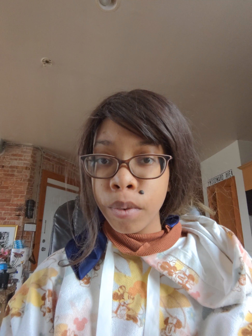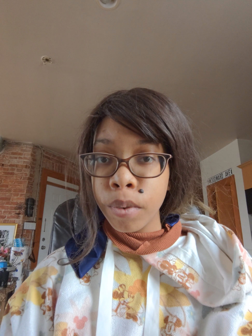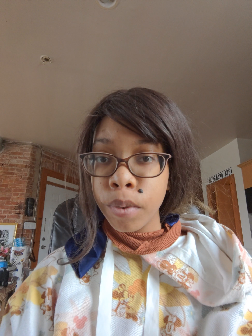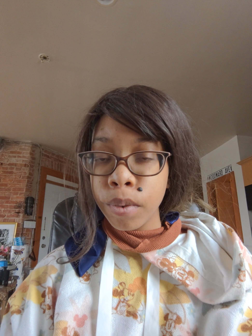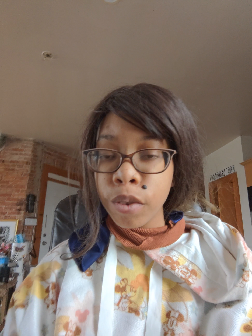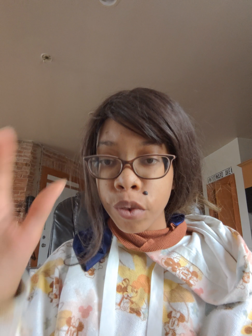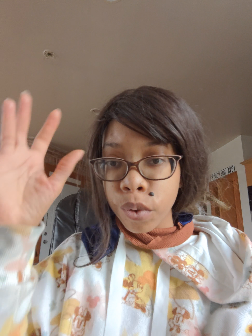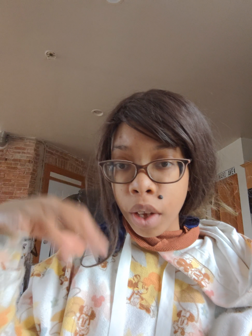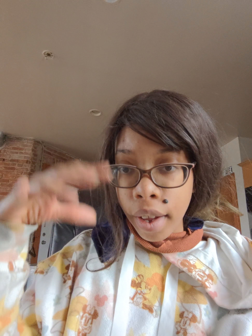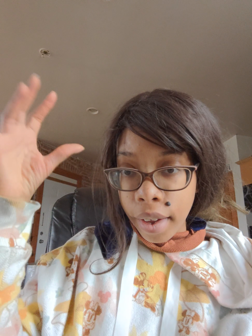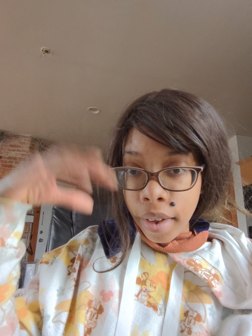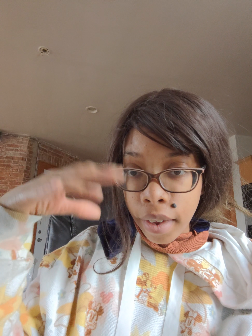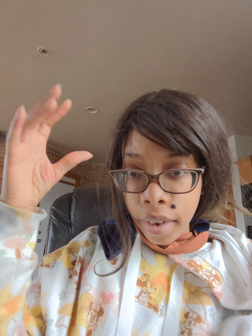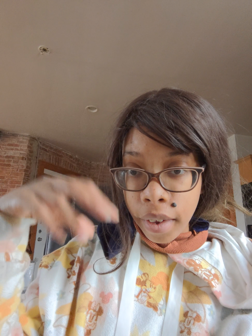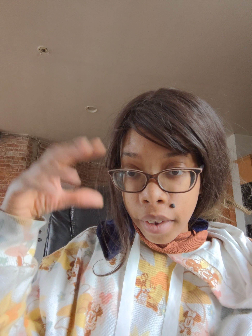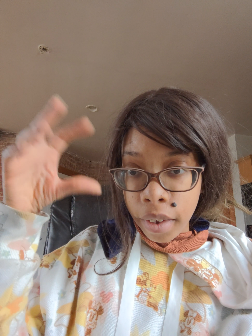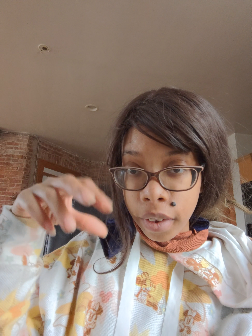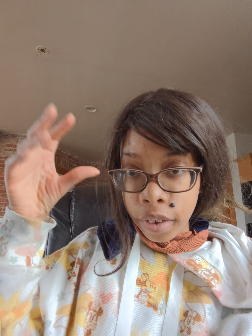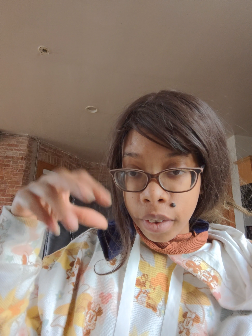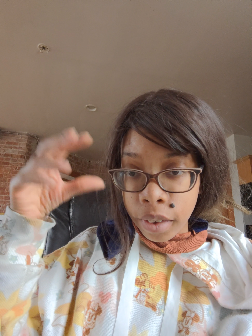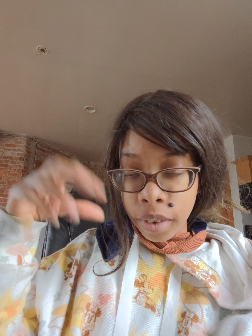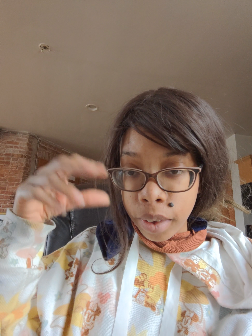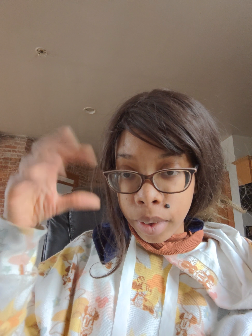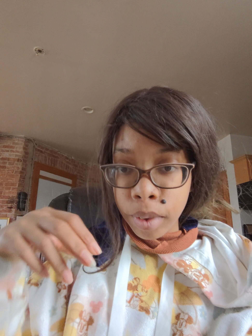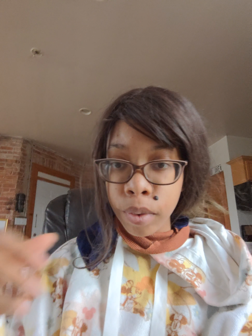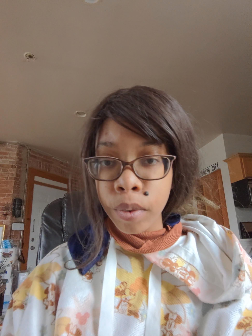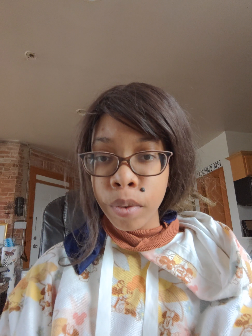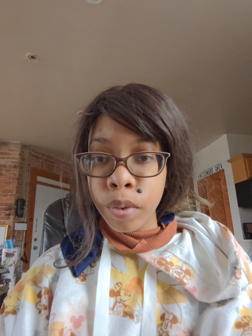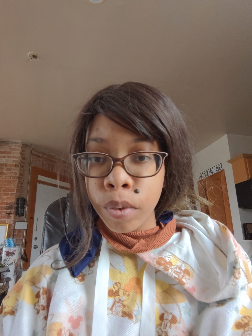rain